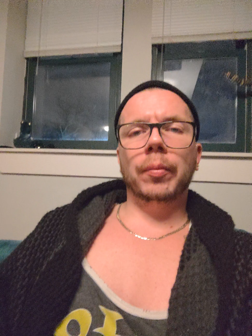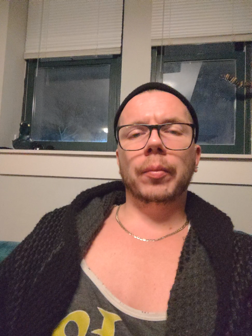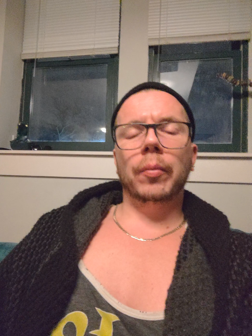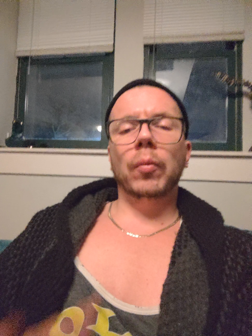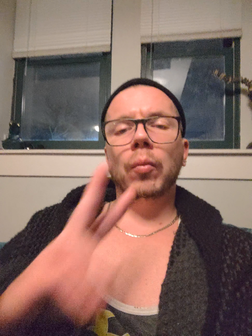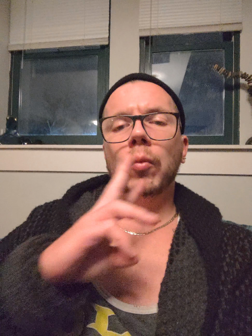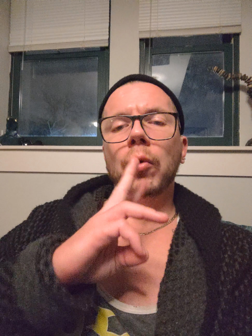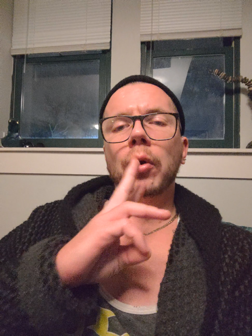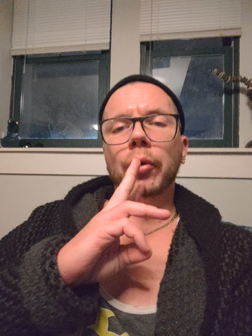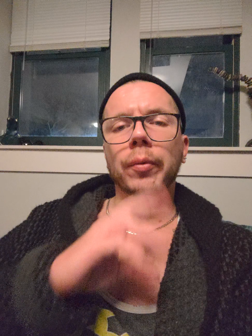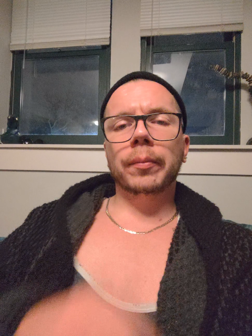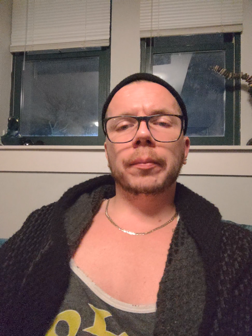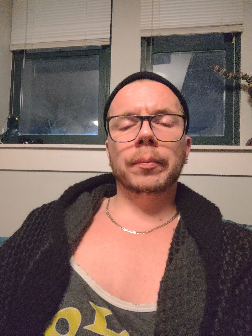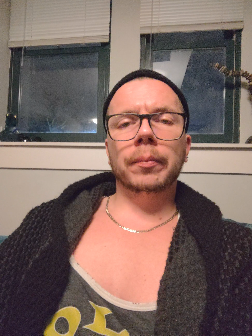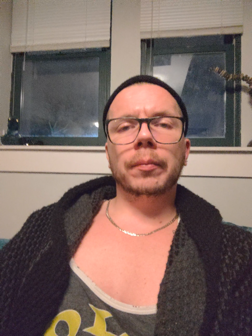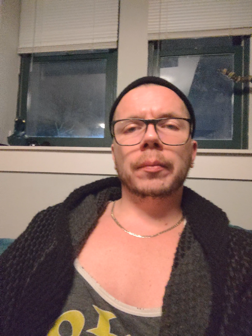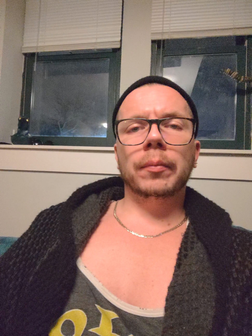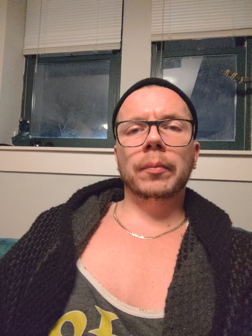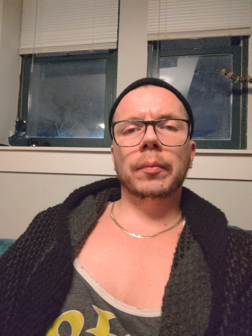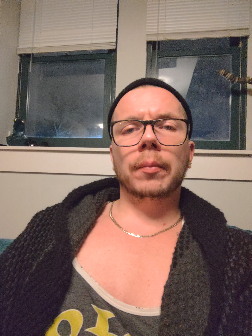water